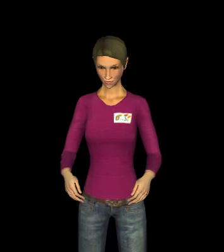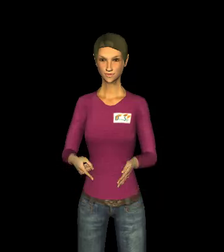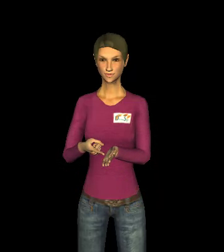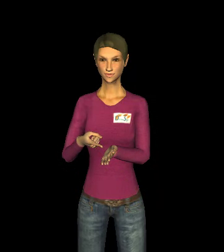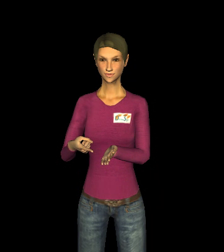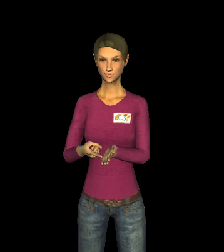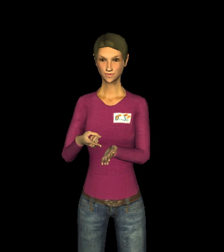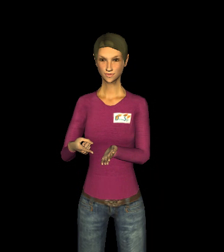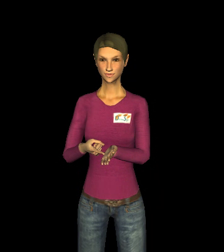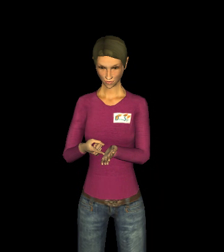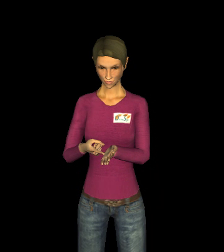يكرر